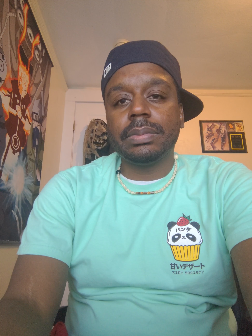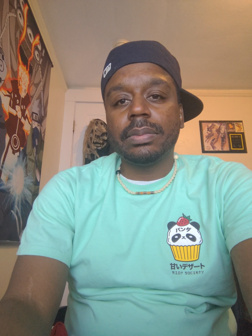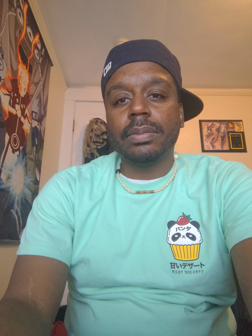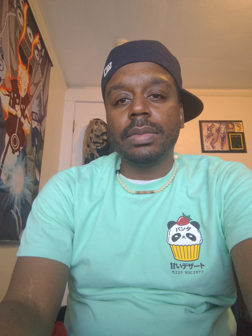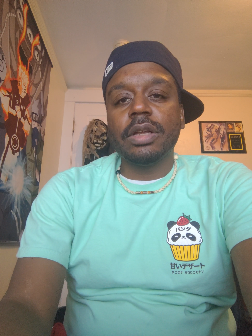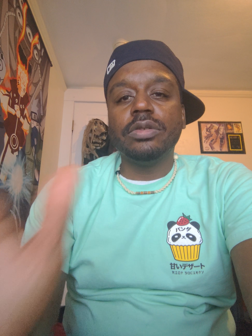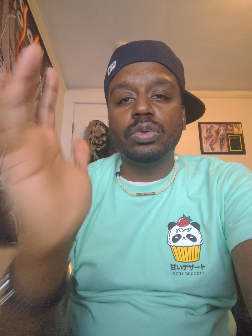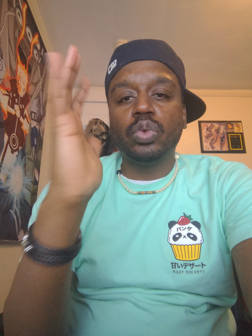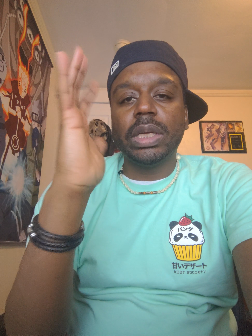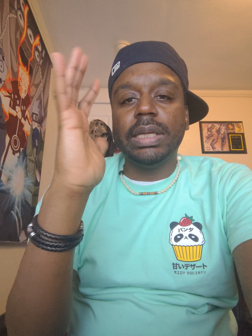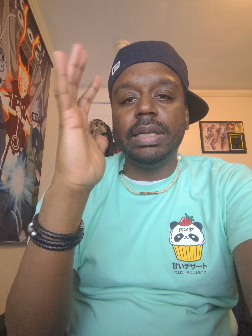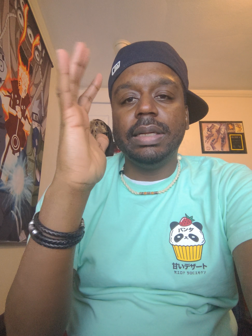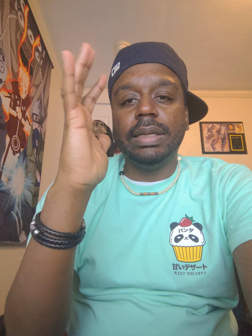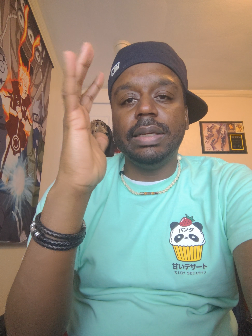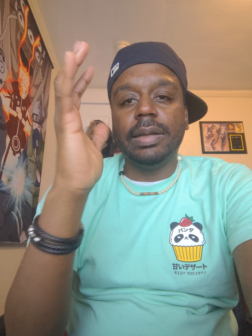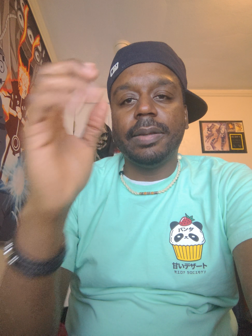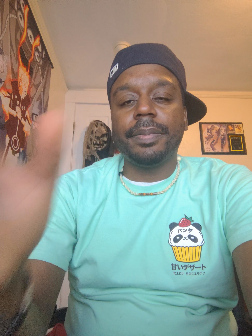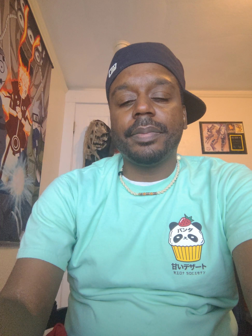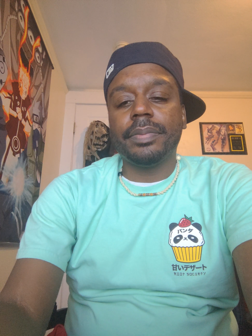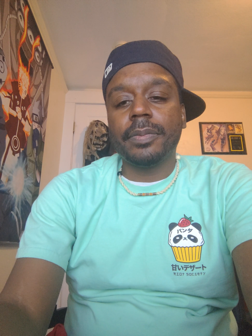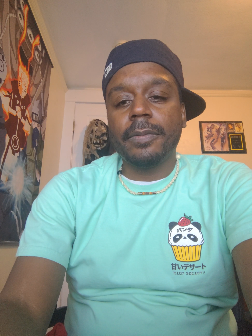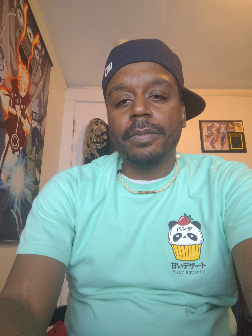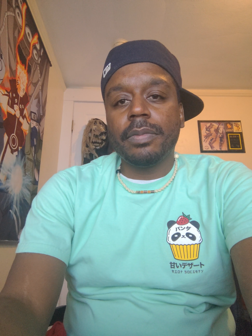tree